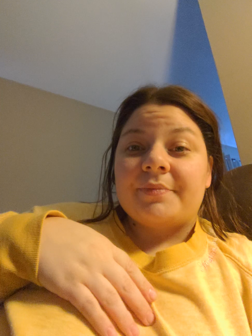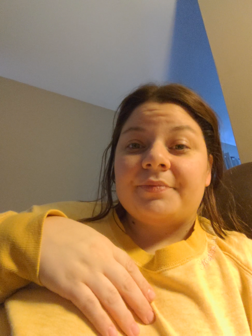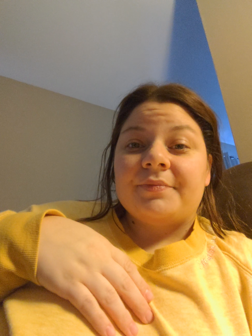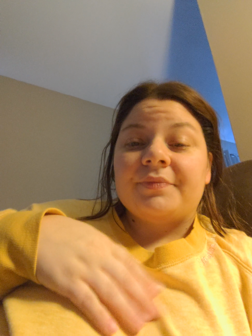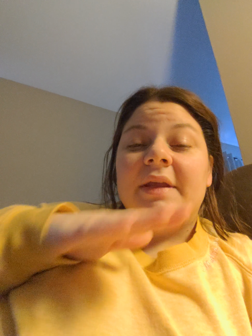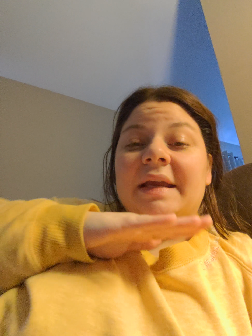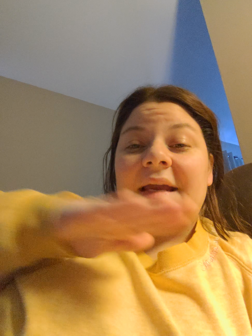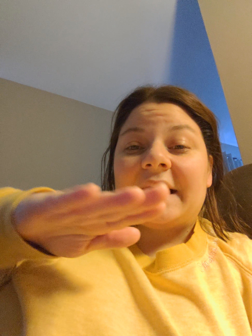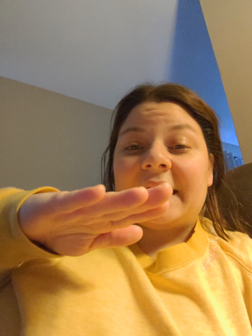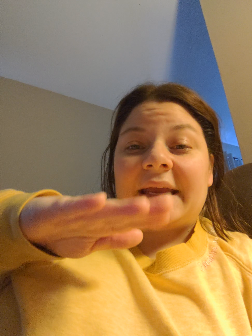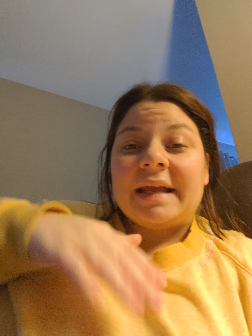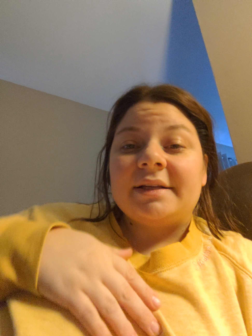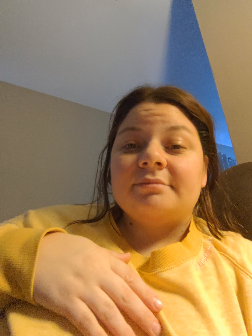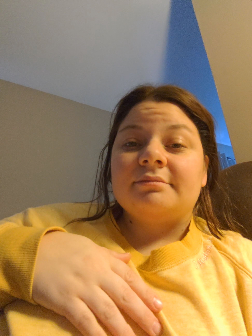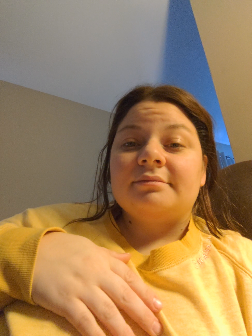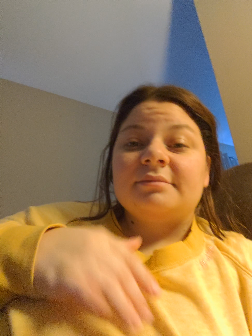clean